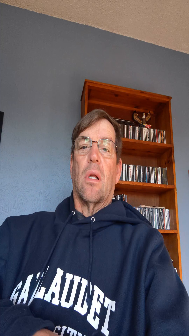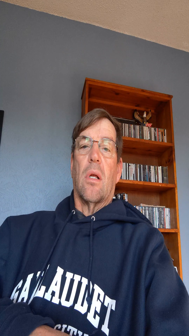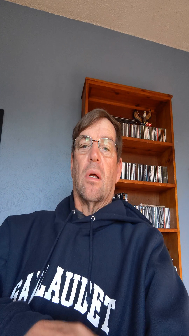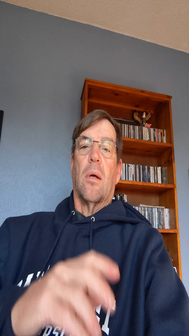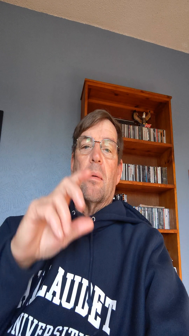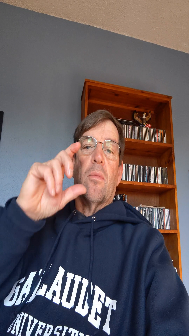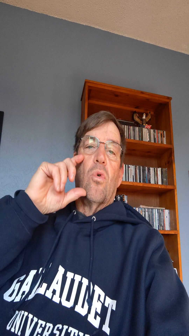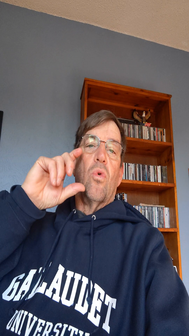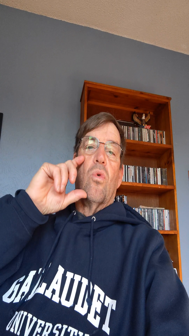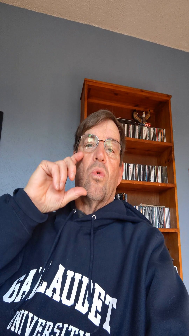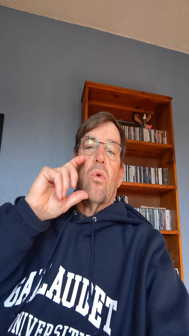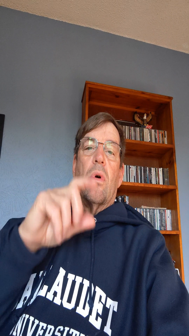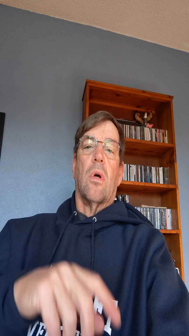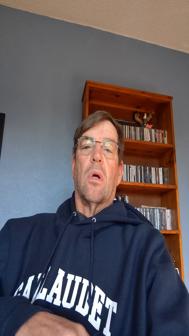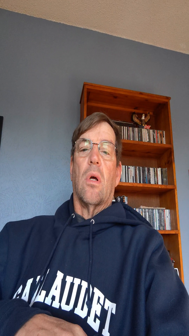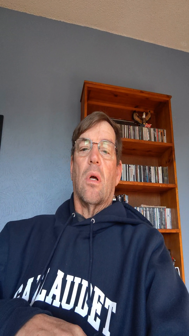moon